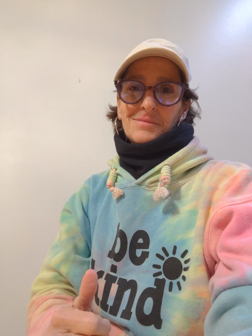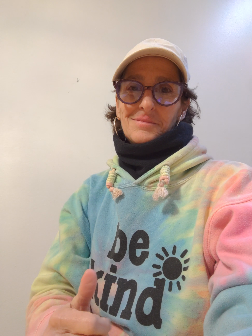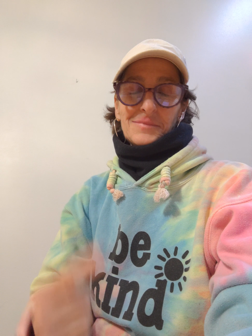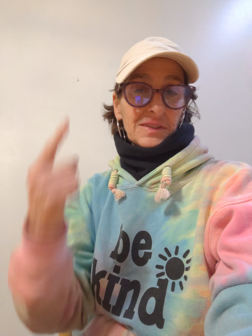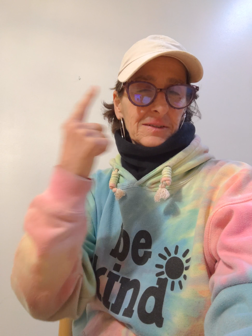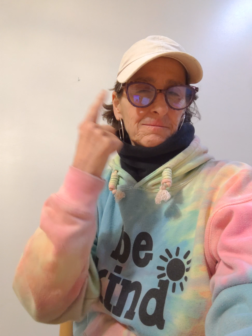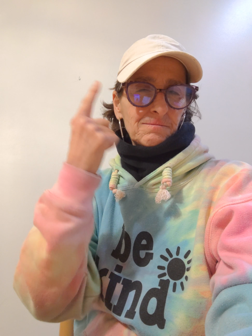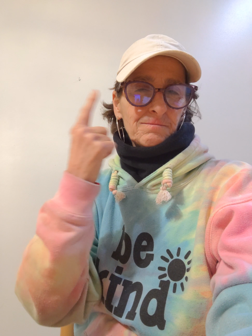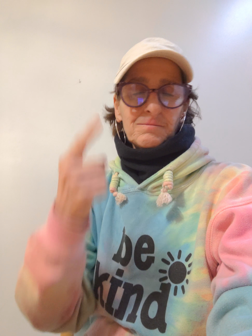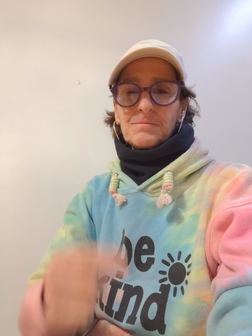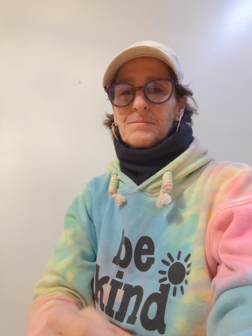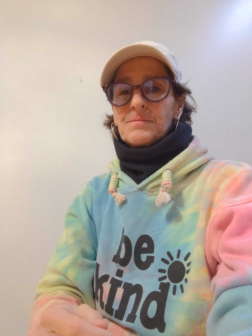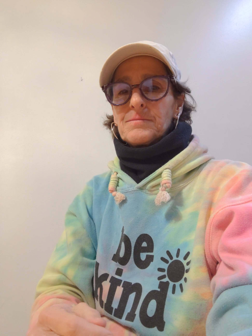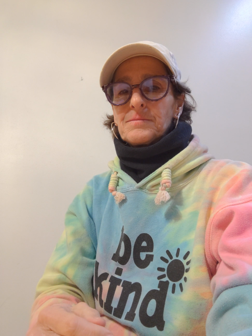think